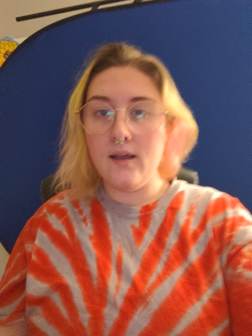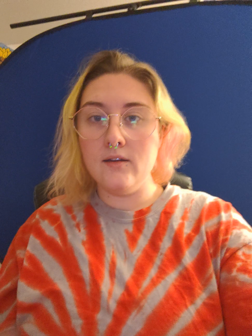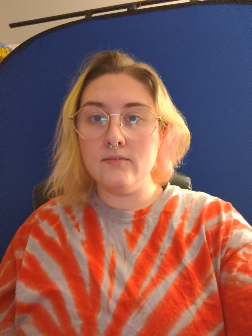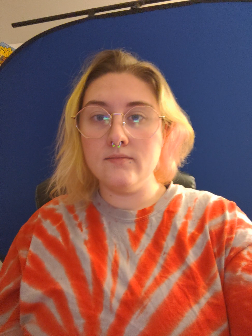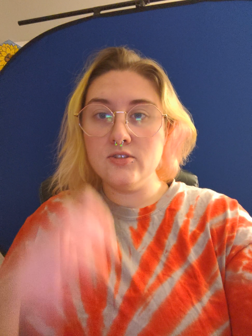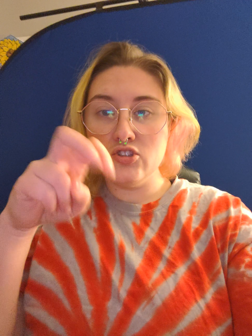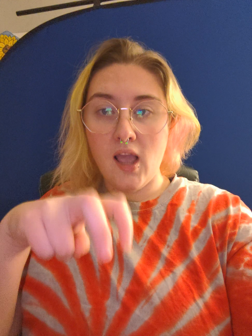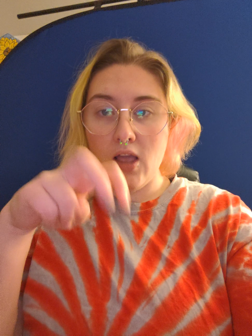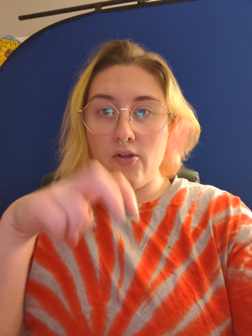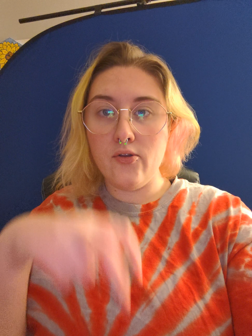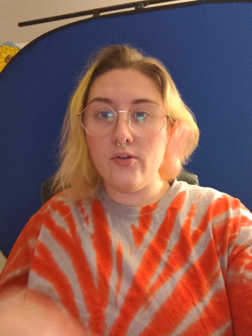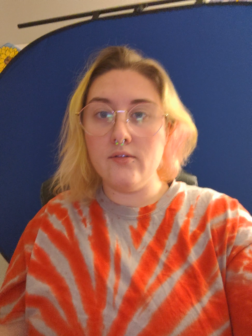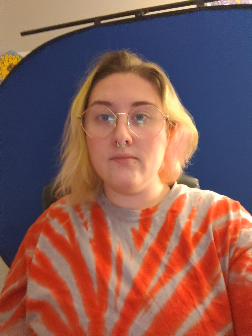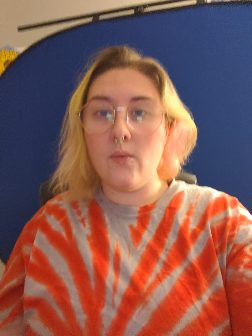chair